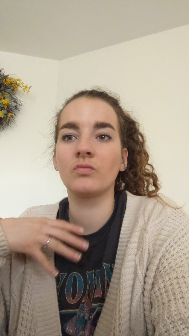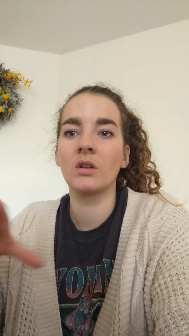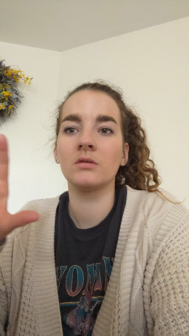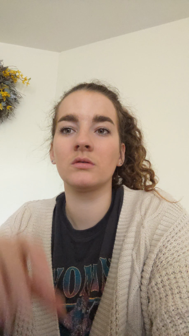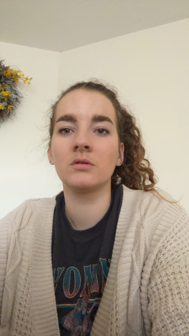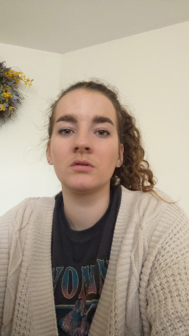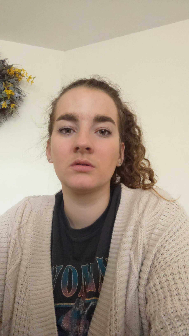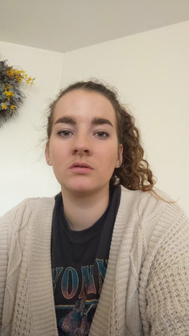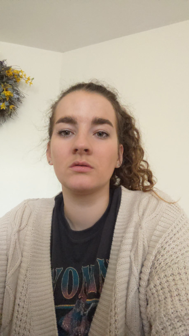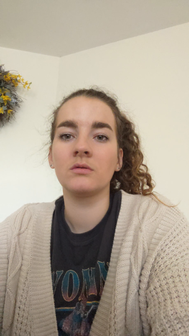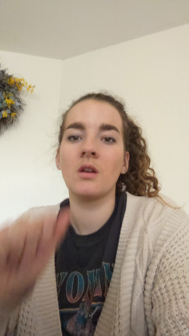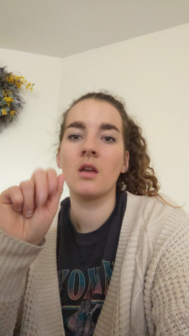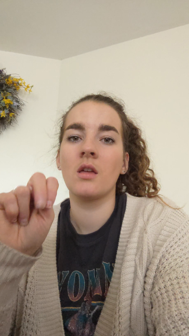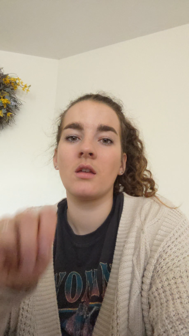an